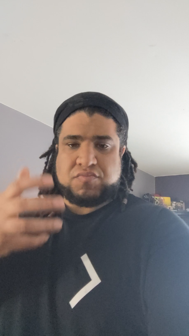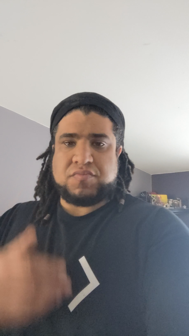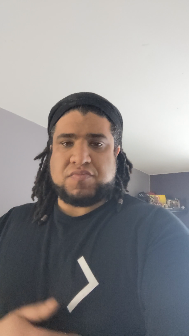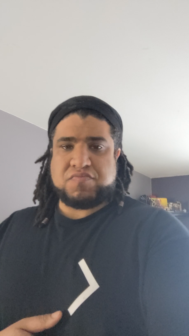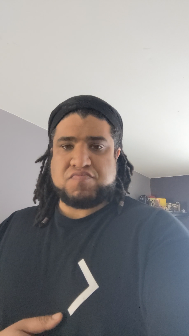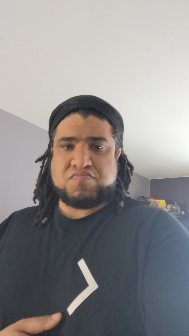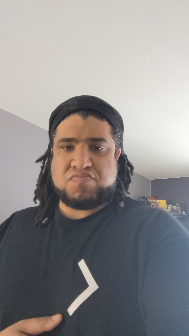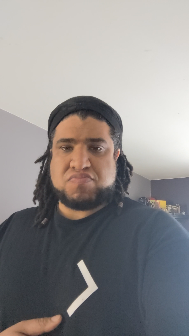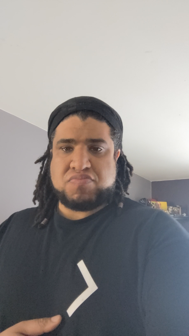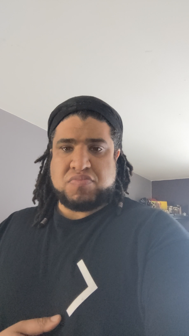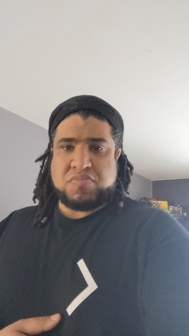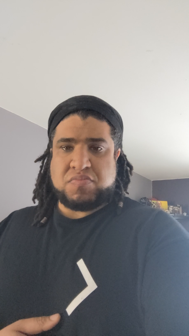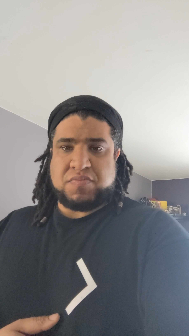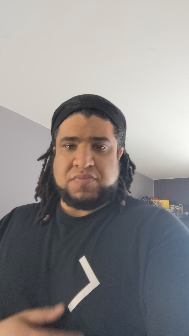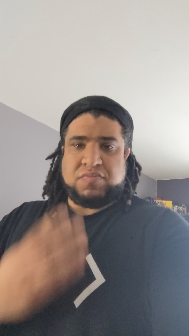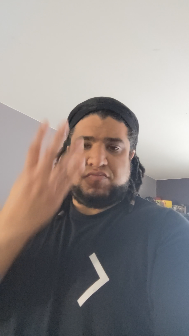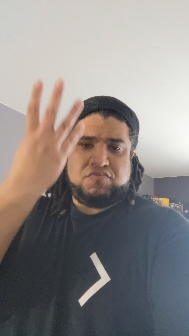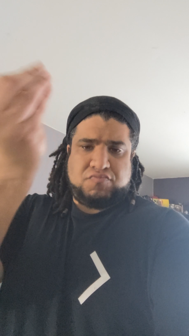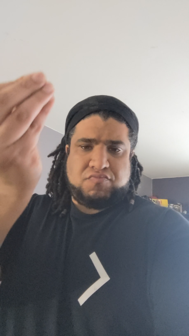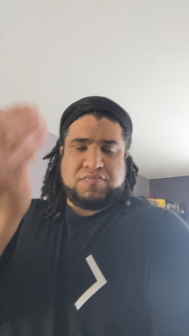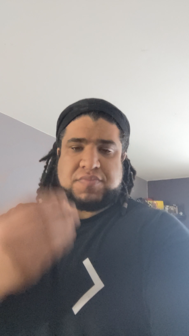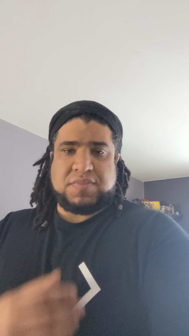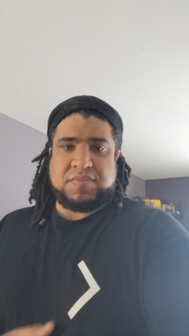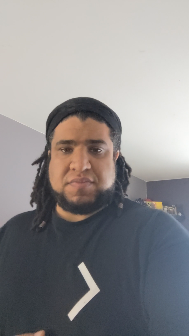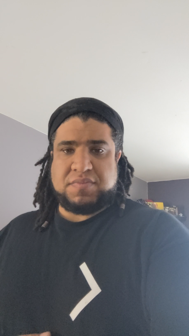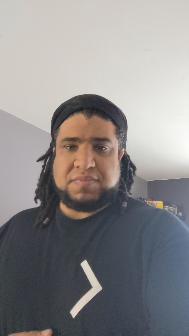going to